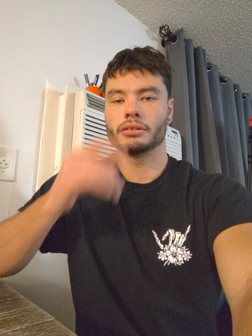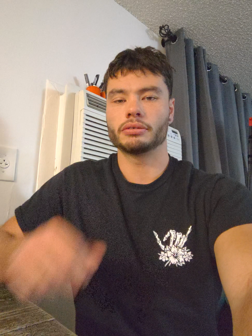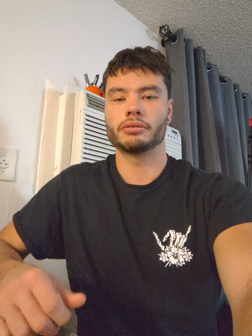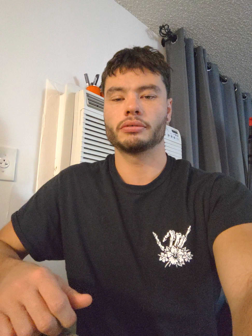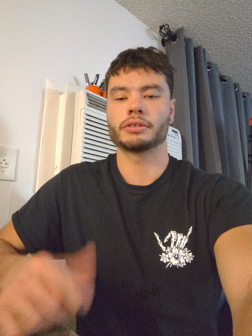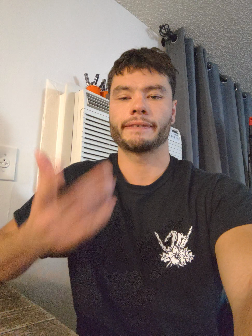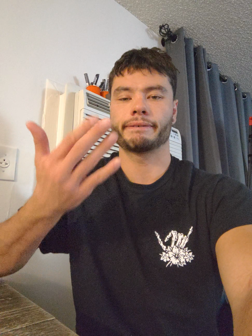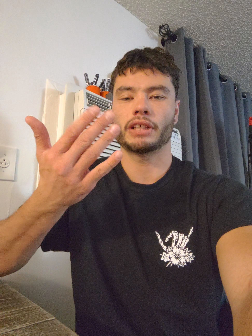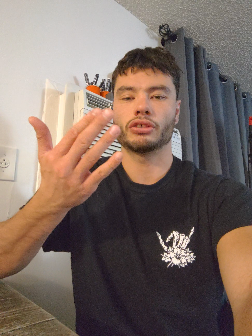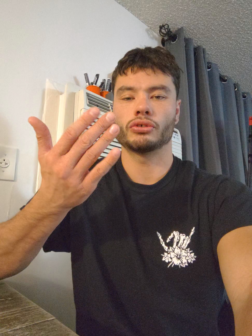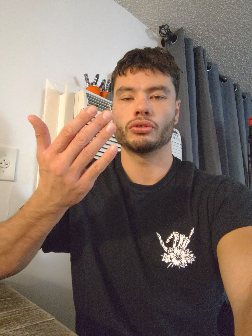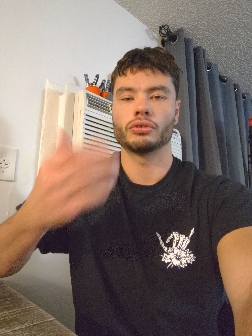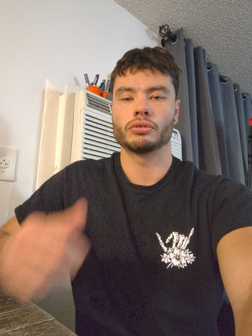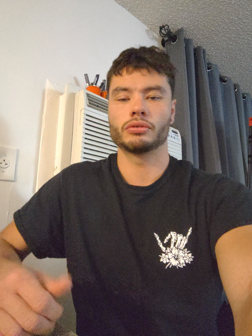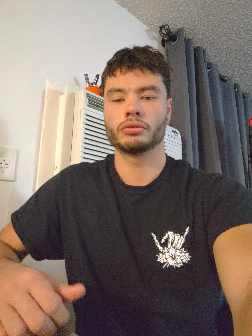finger